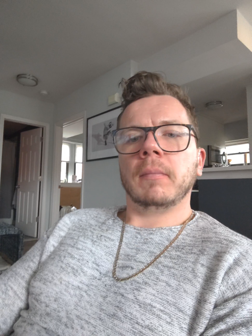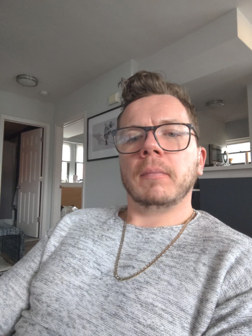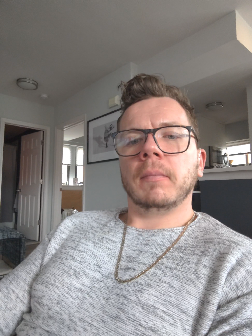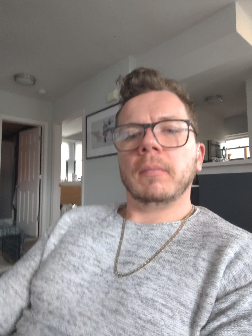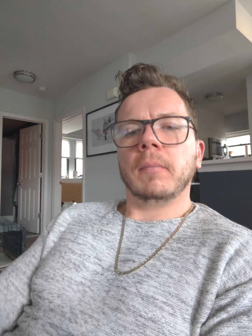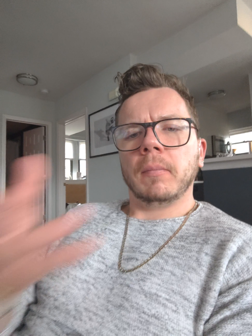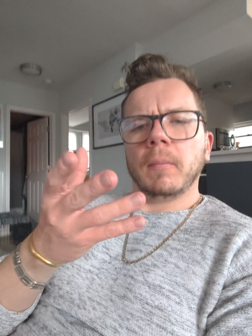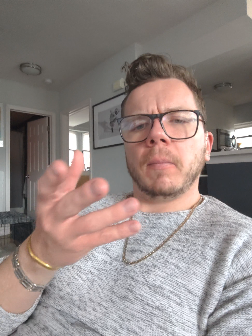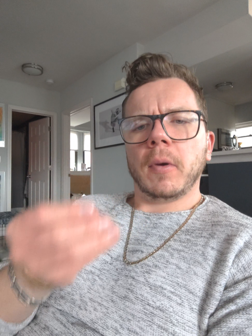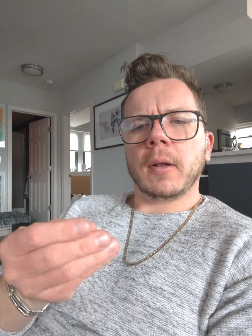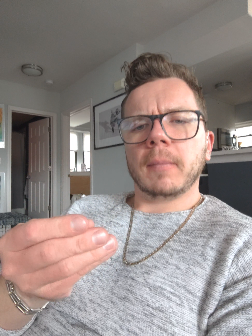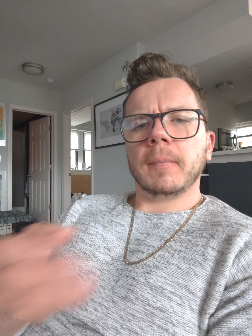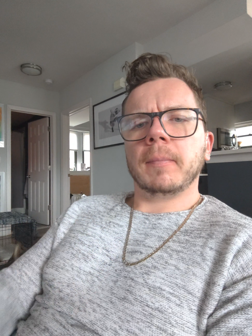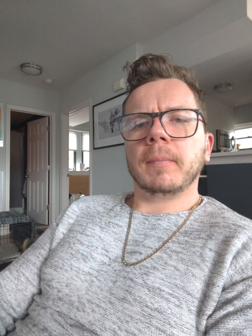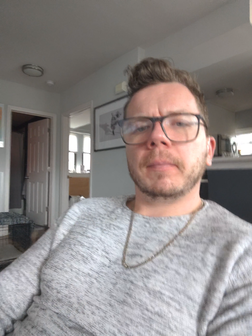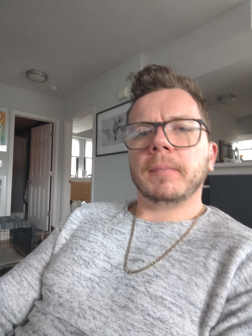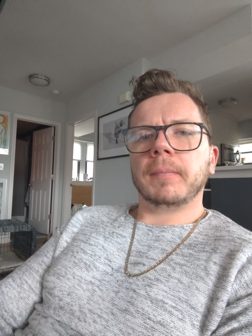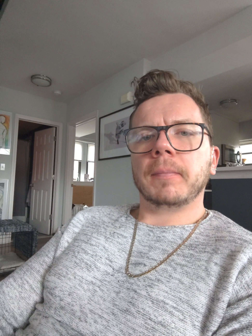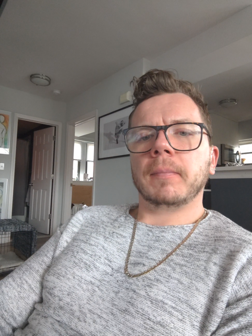wet